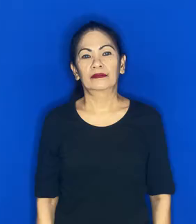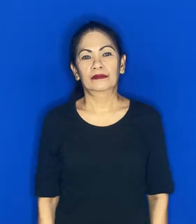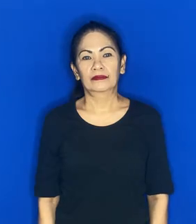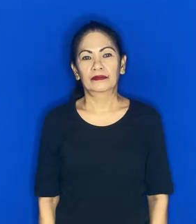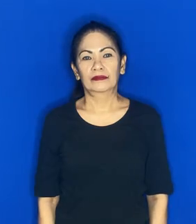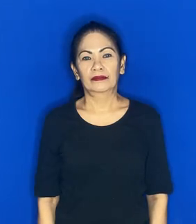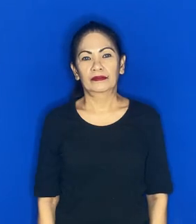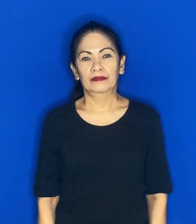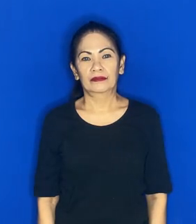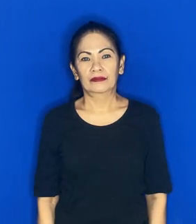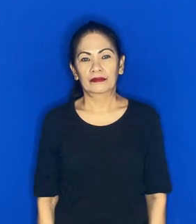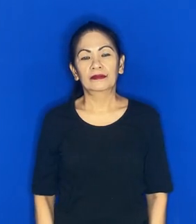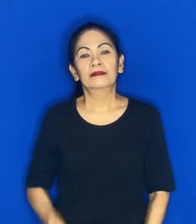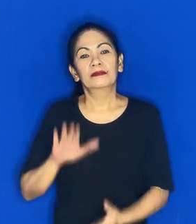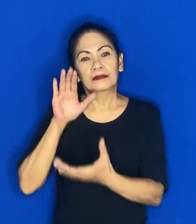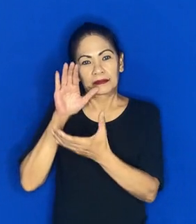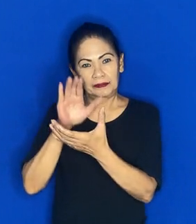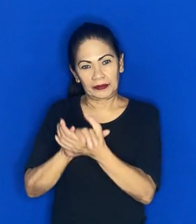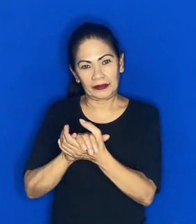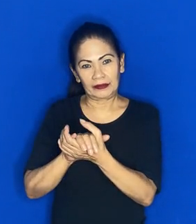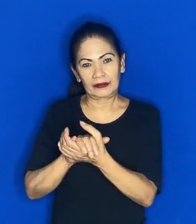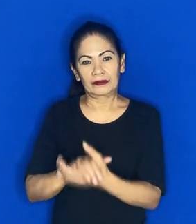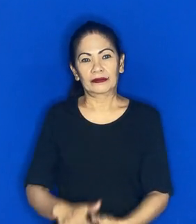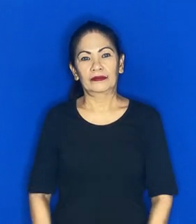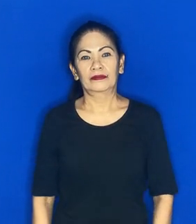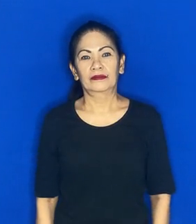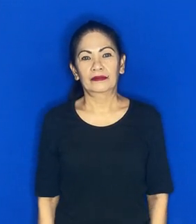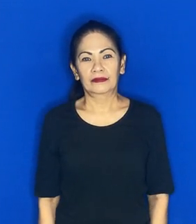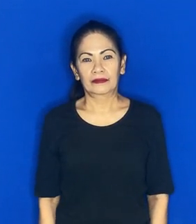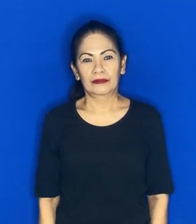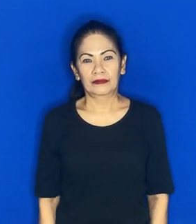married